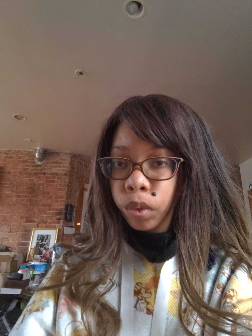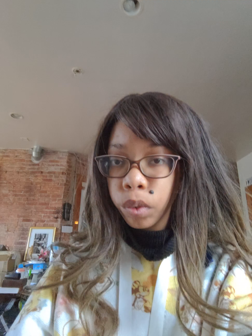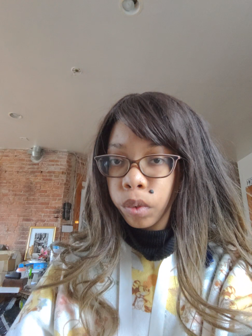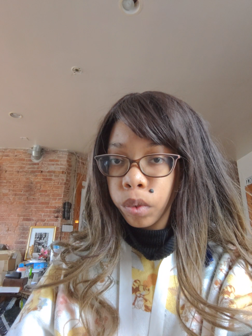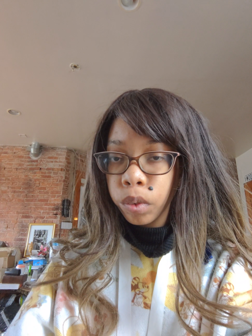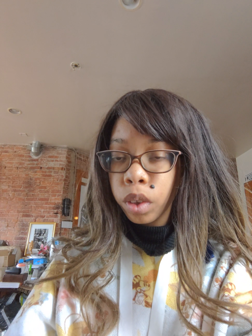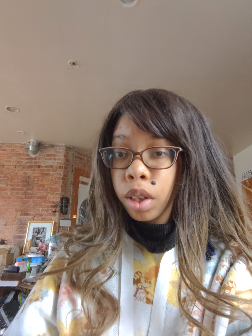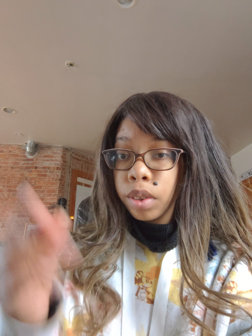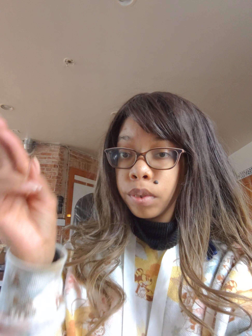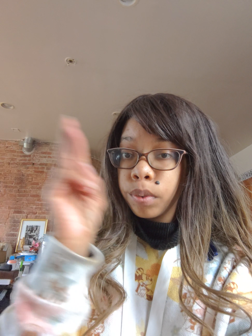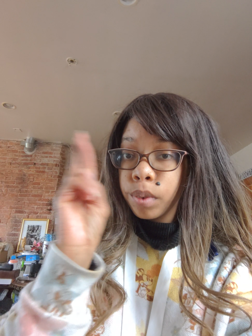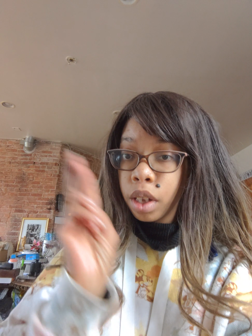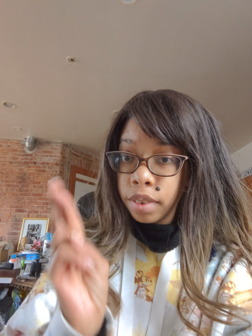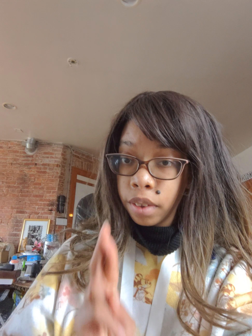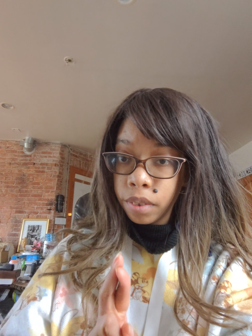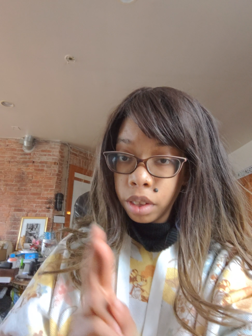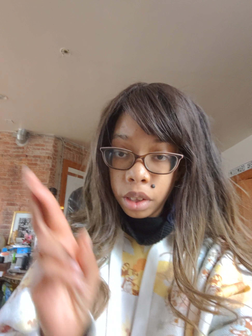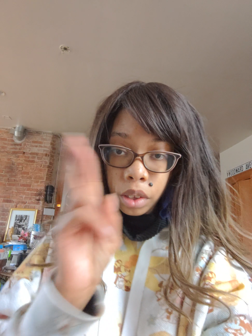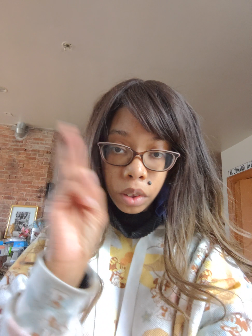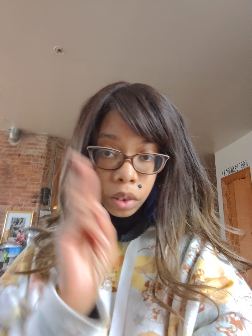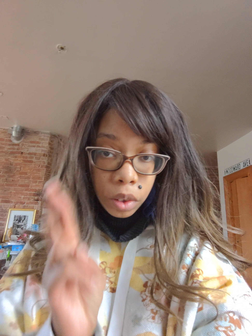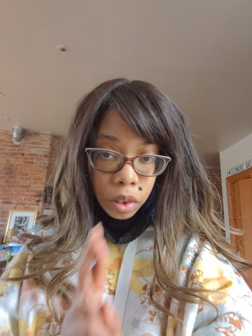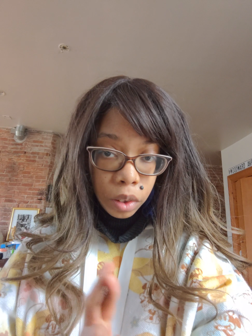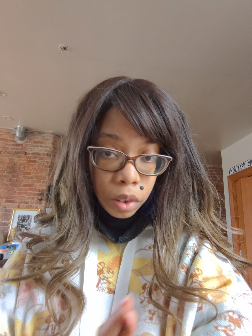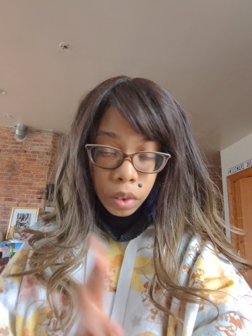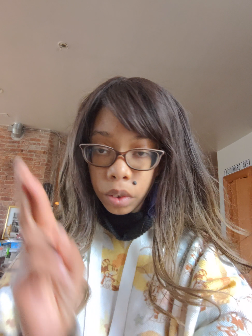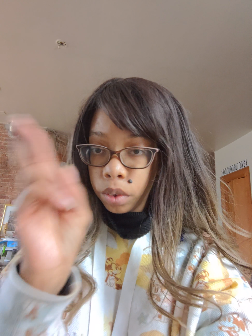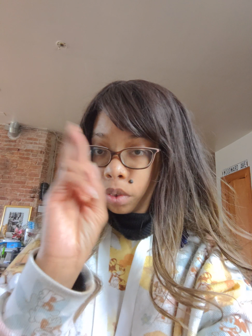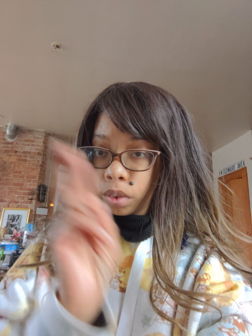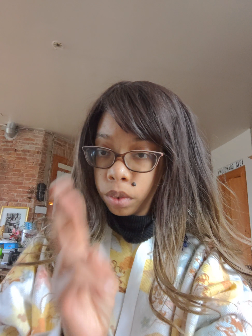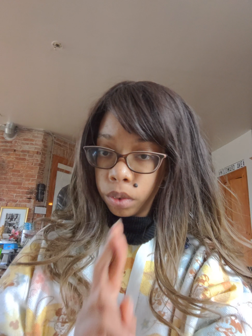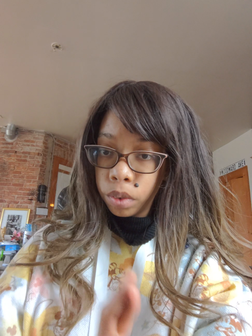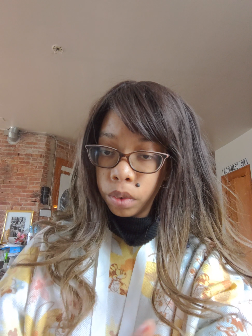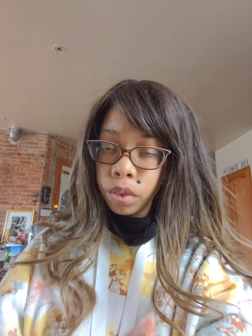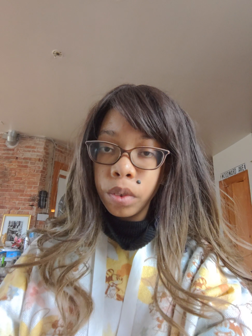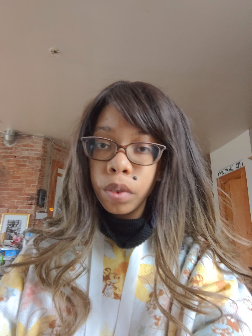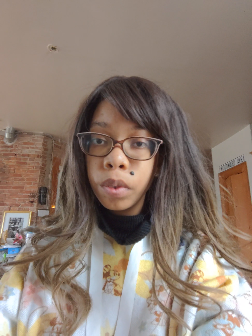refrigerator